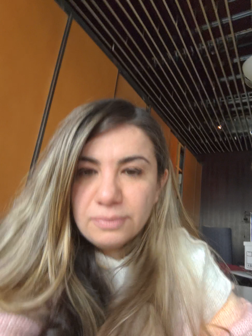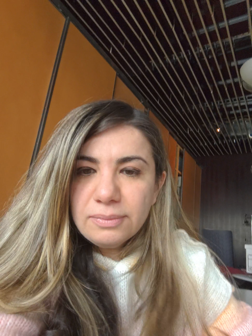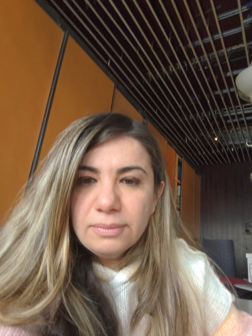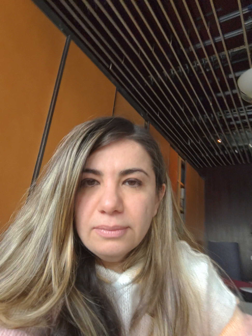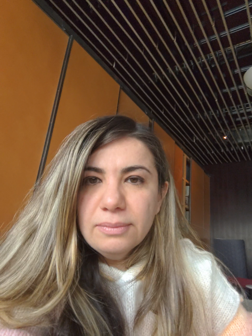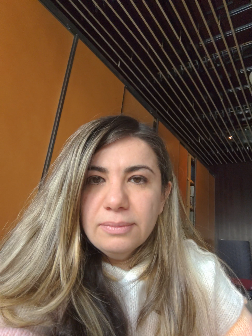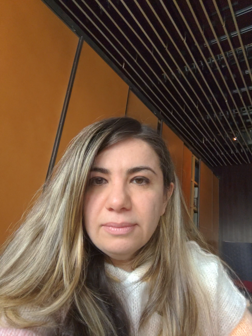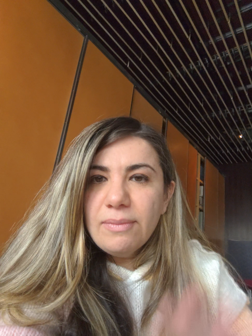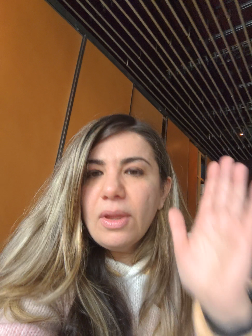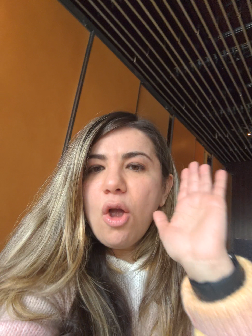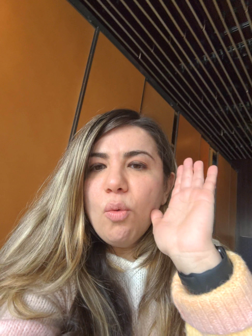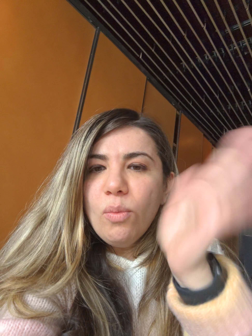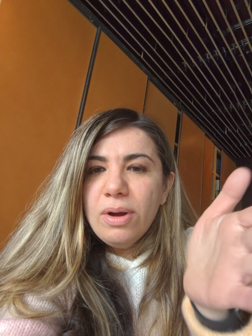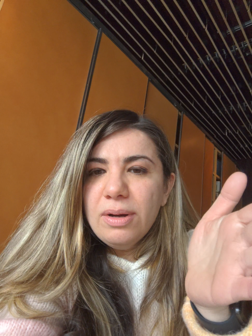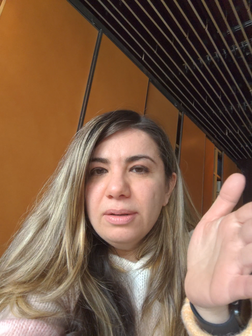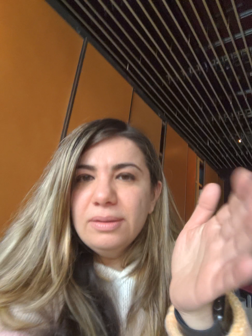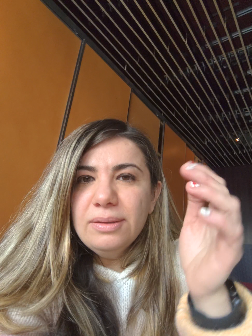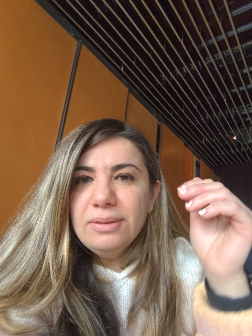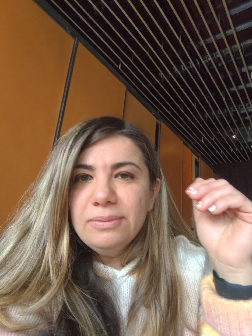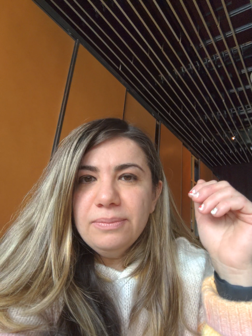will